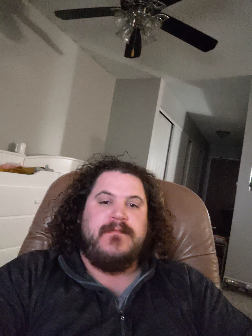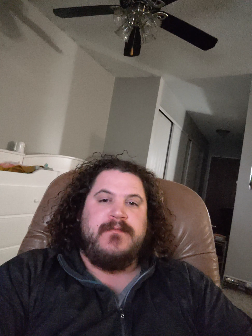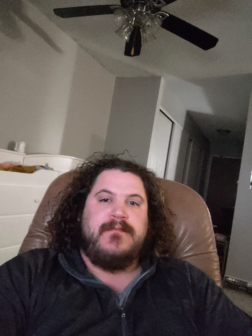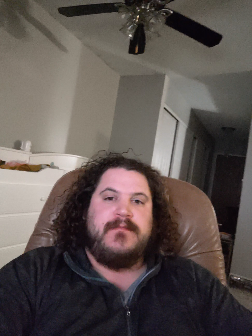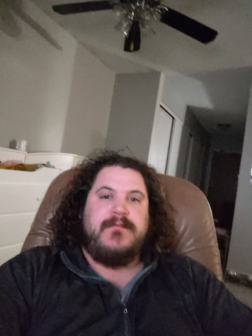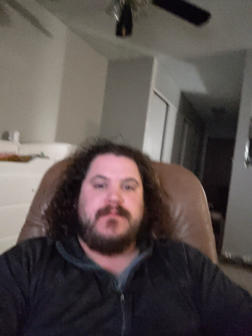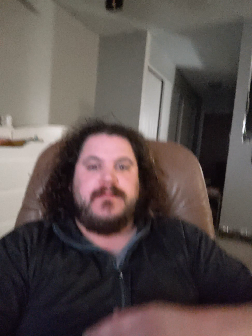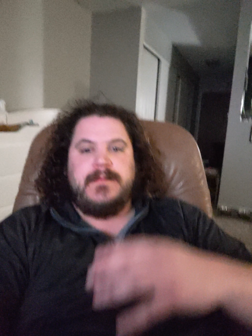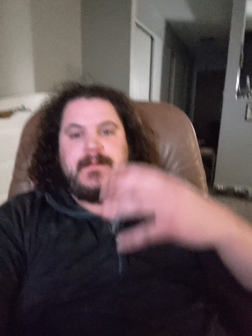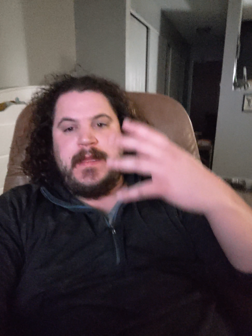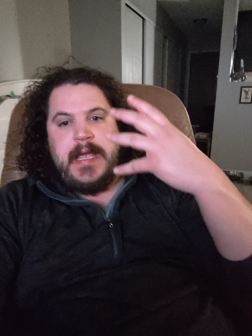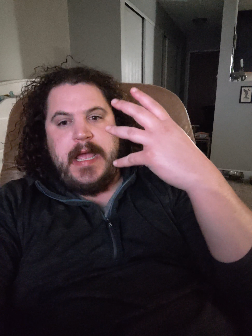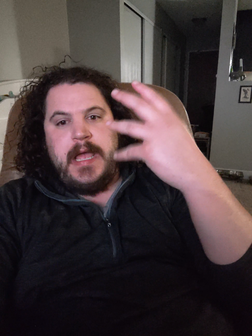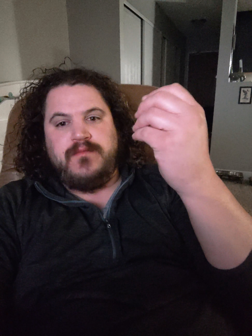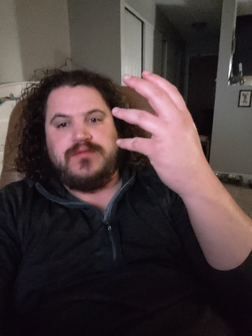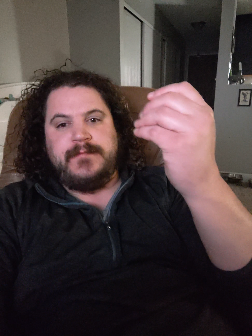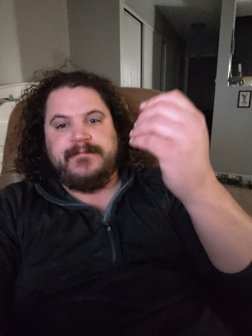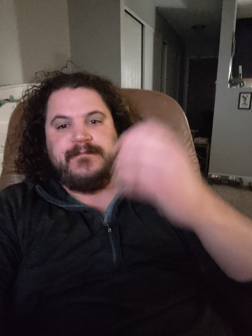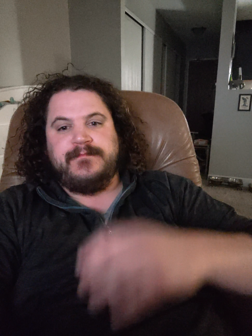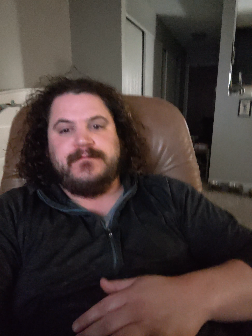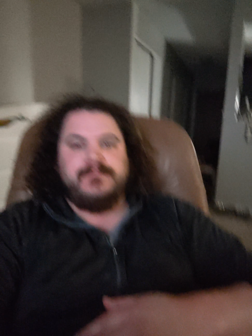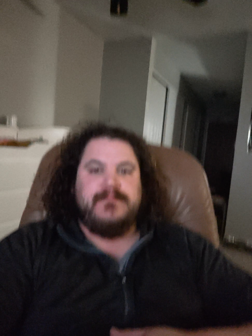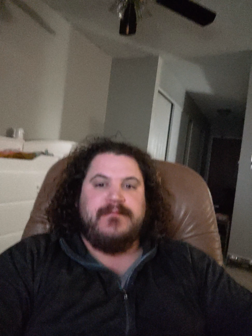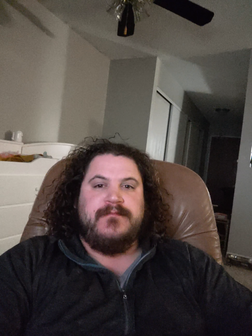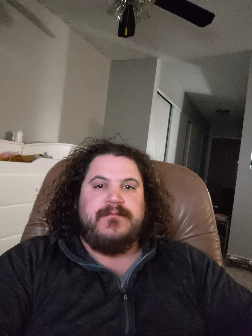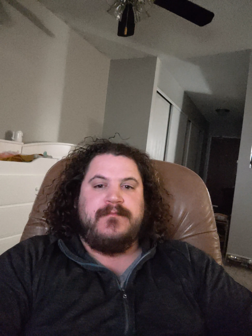outside